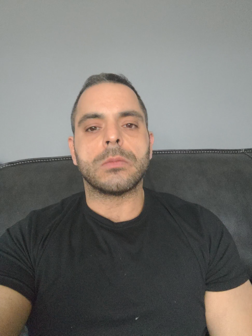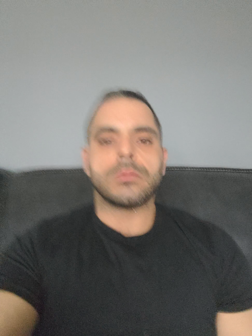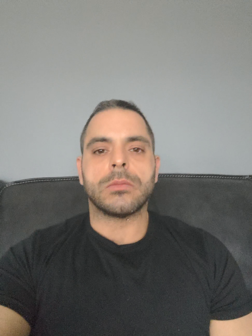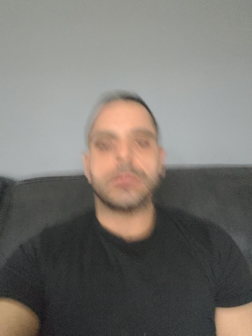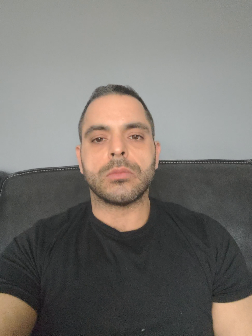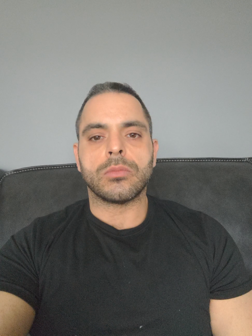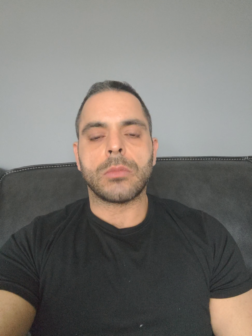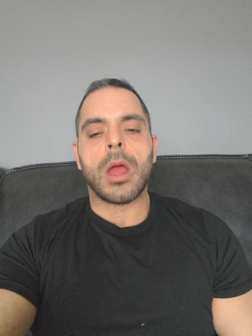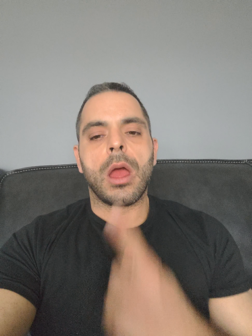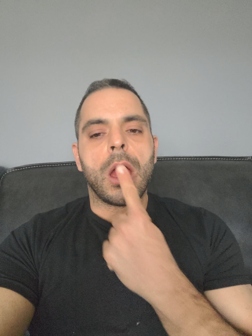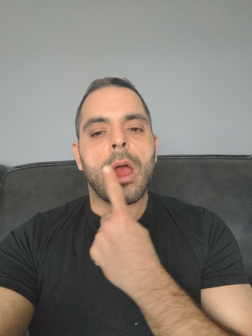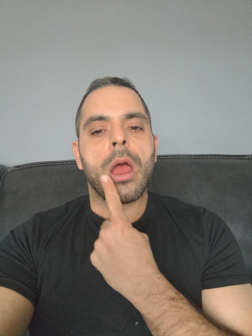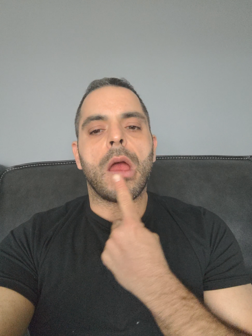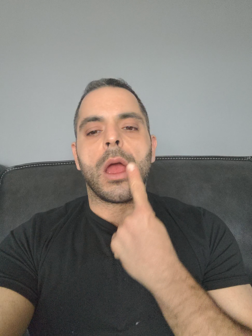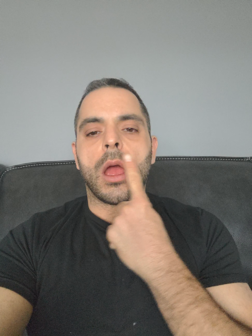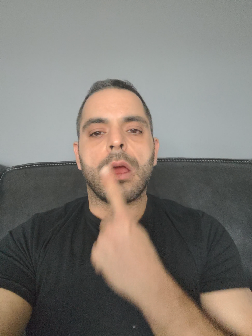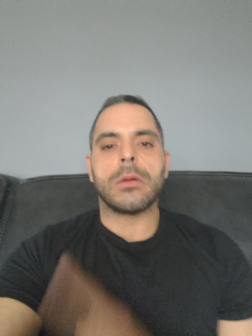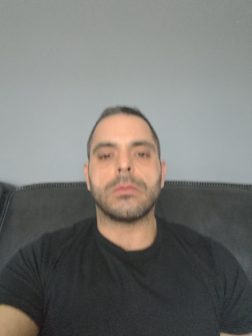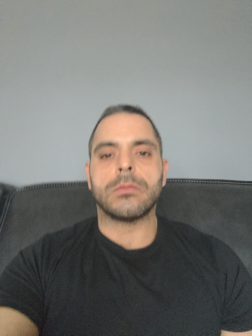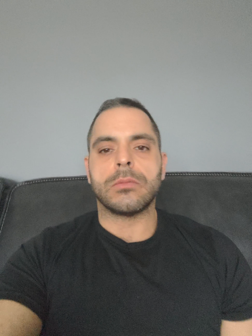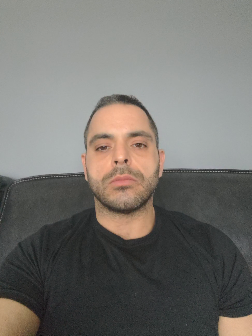lips